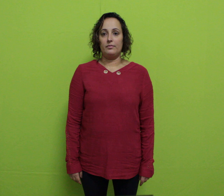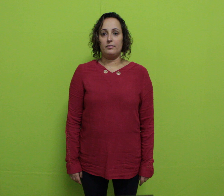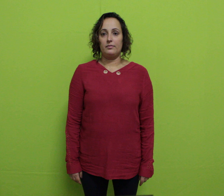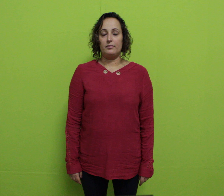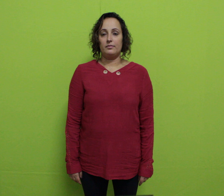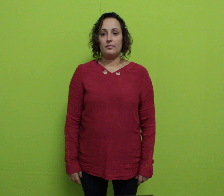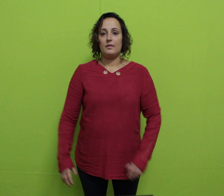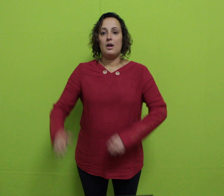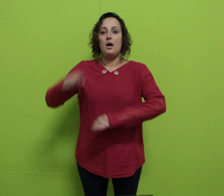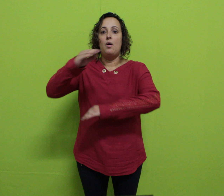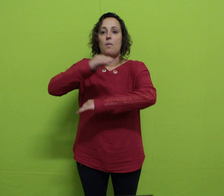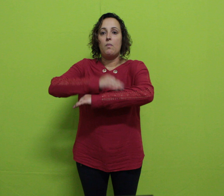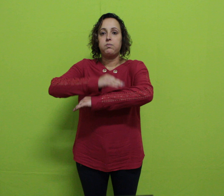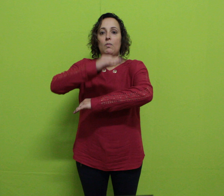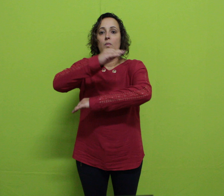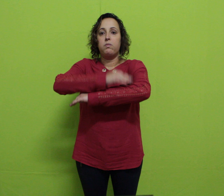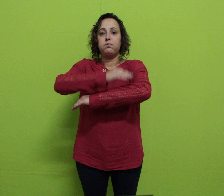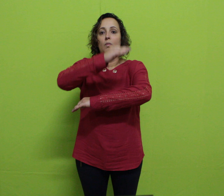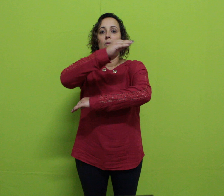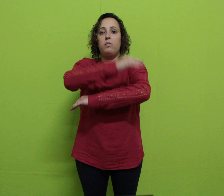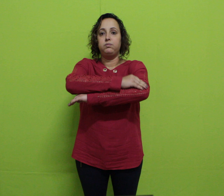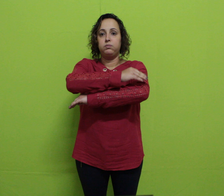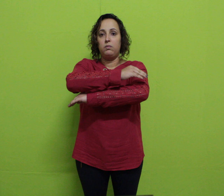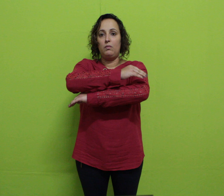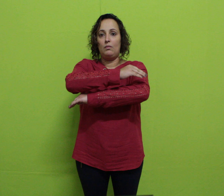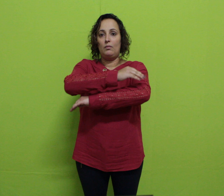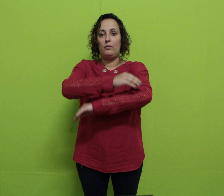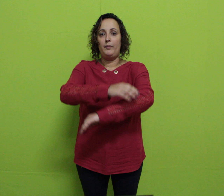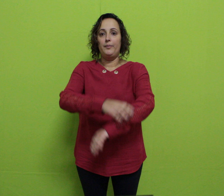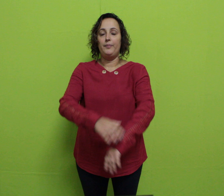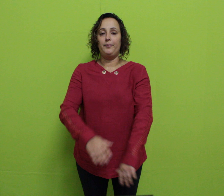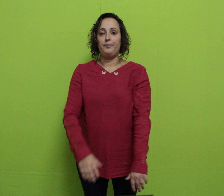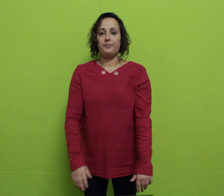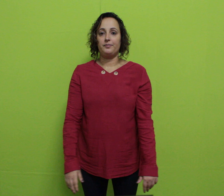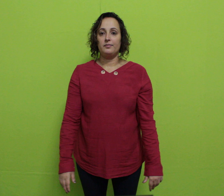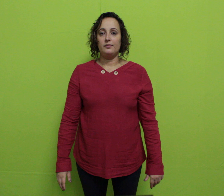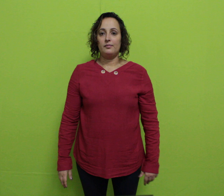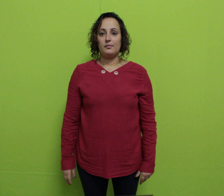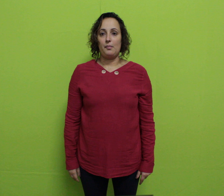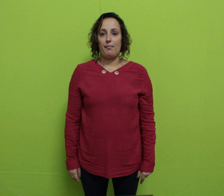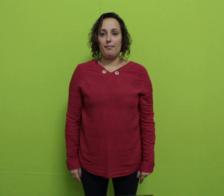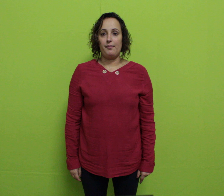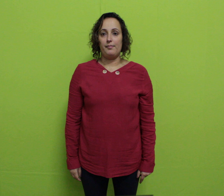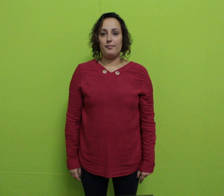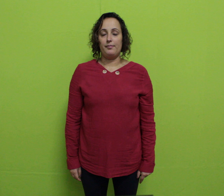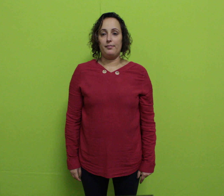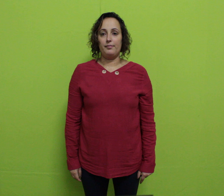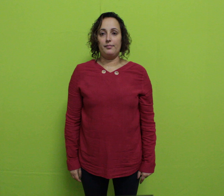sapo